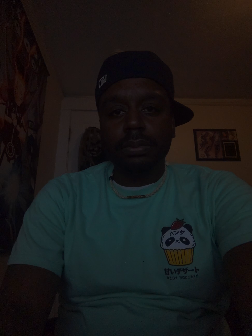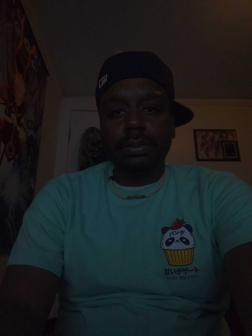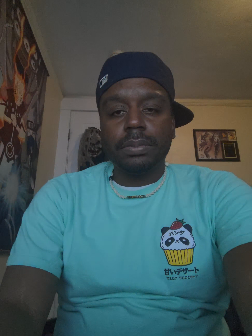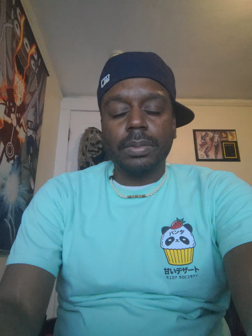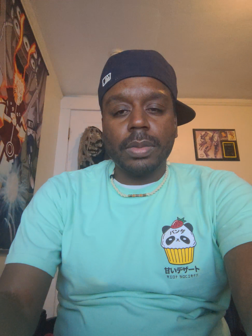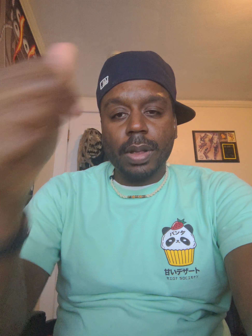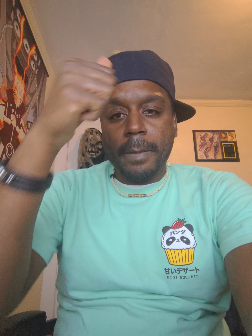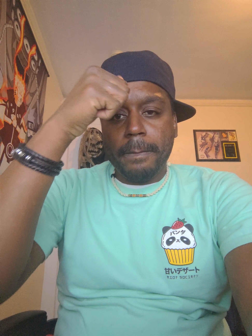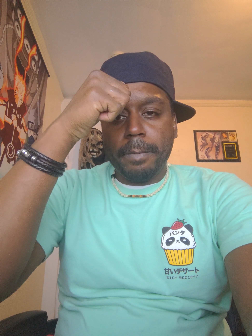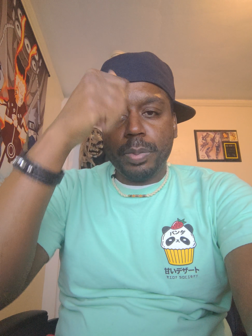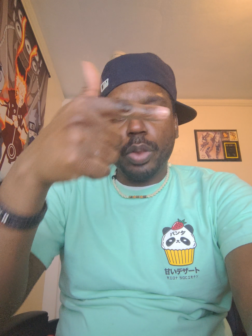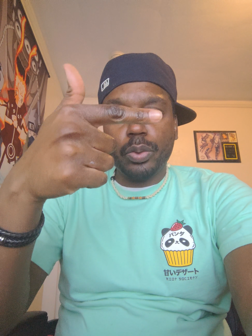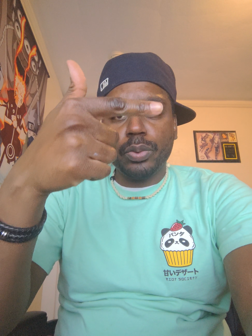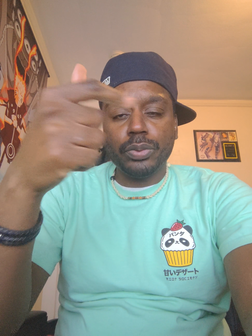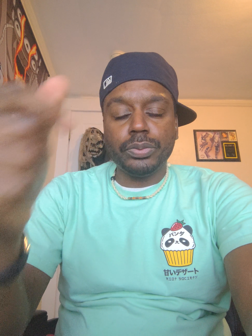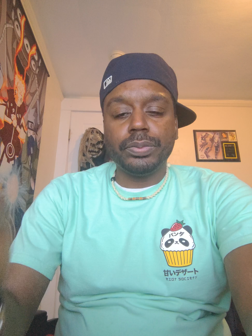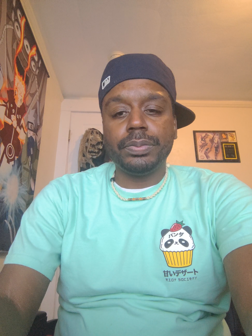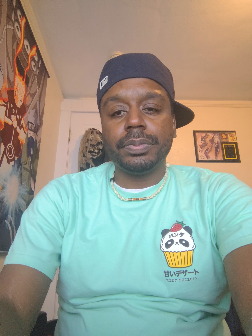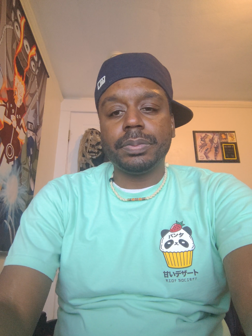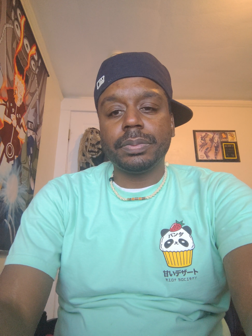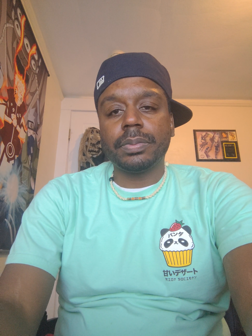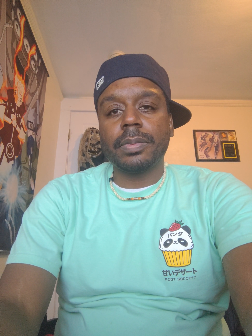brother